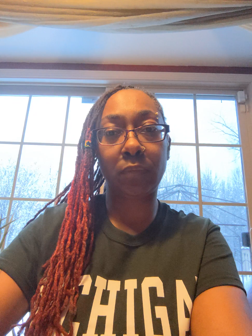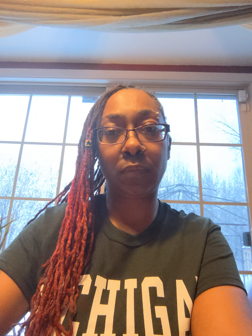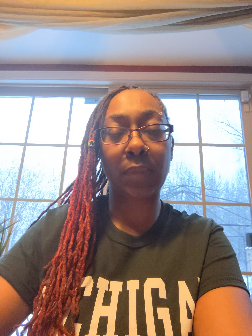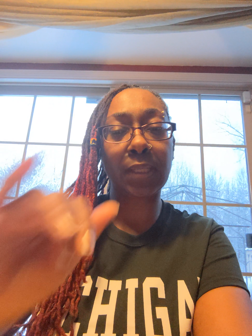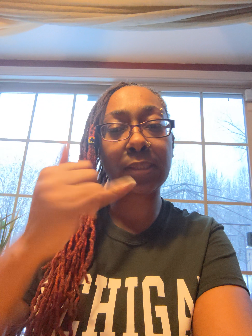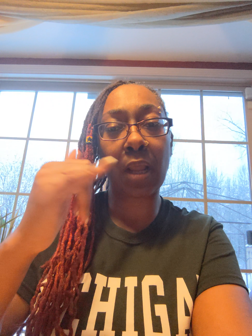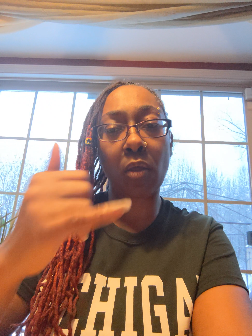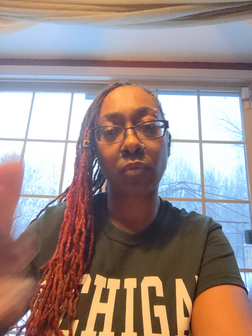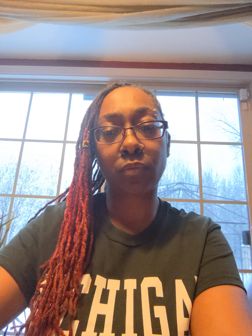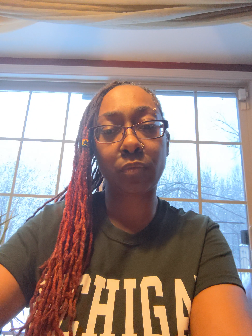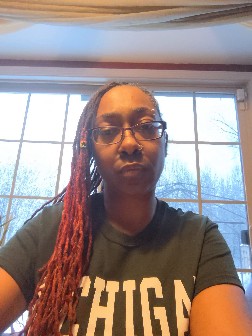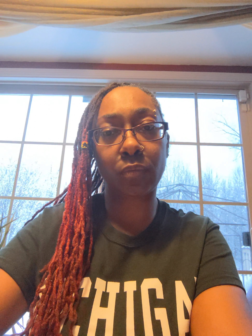yellow